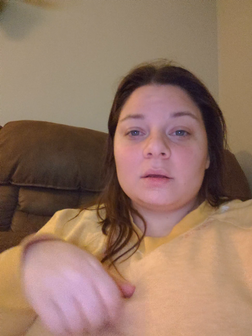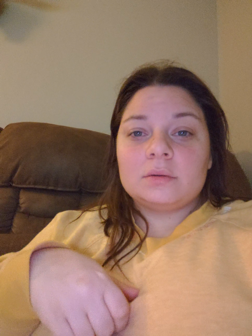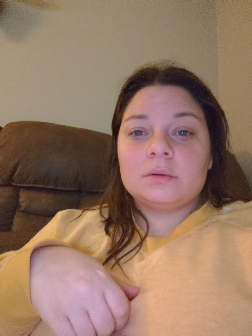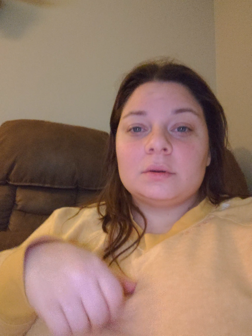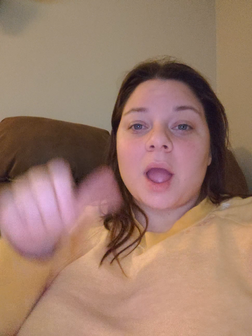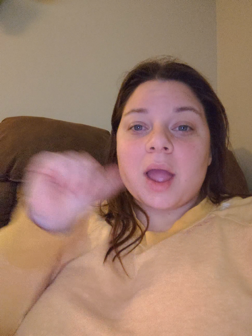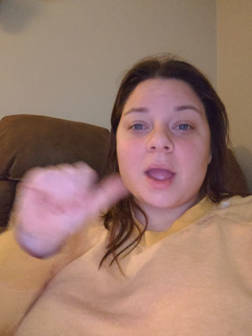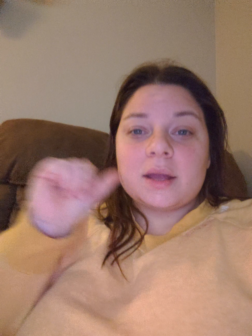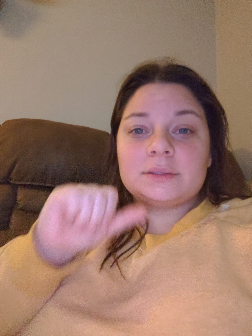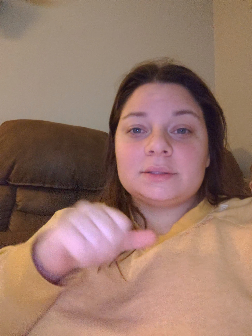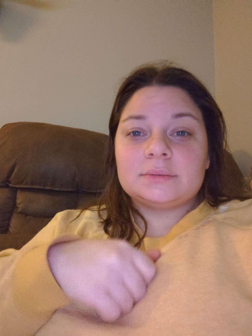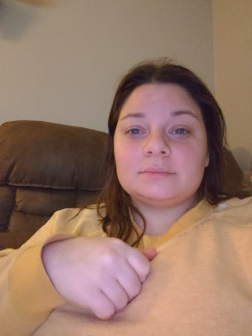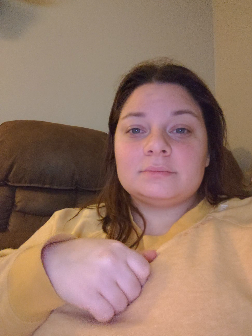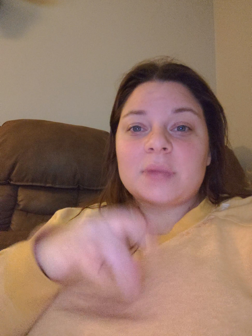aunt